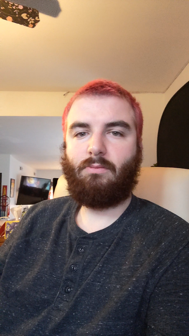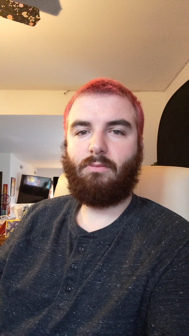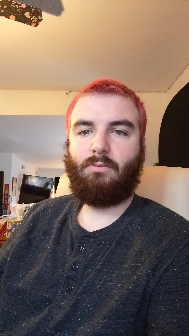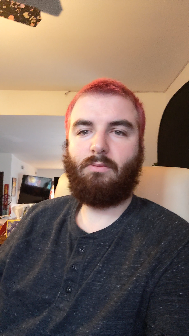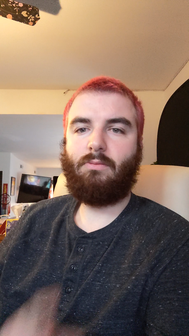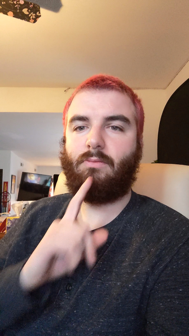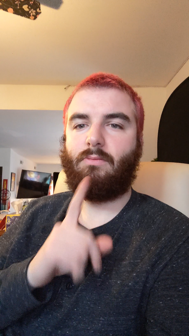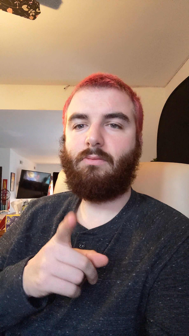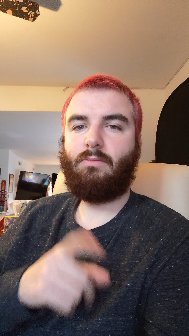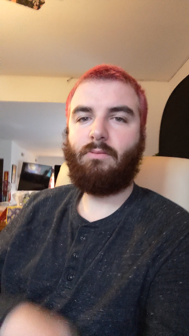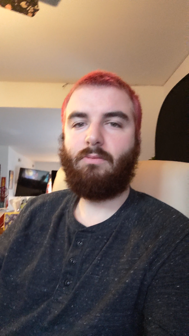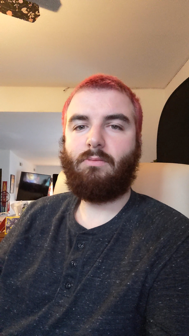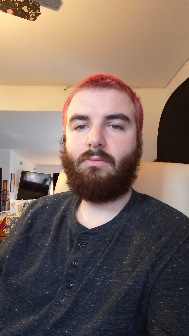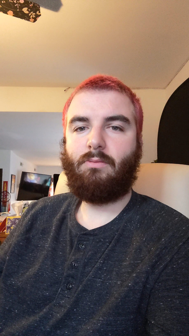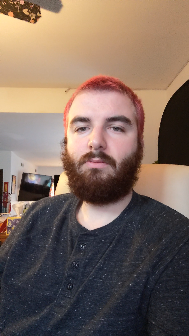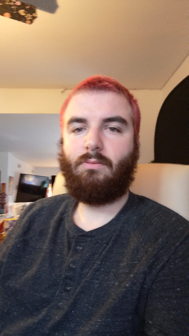is